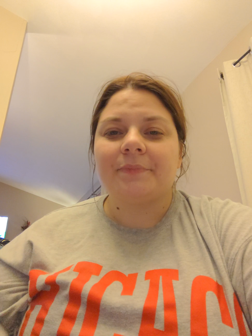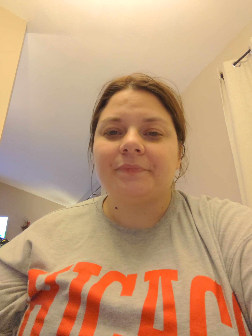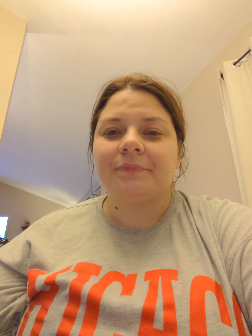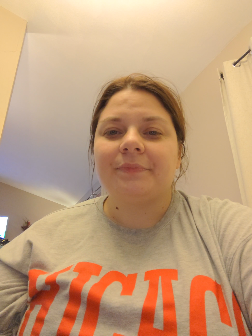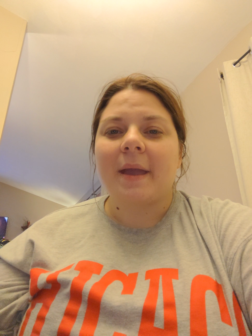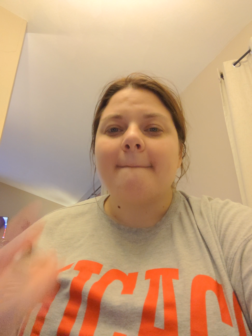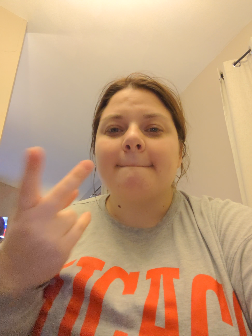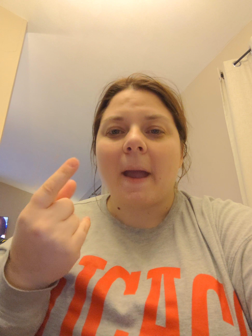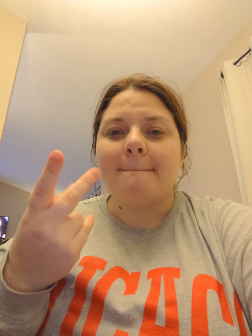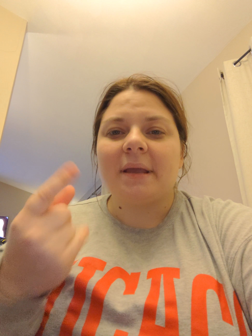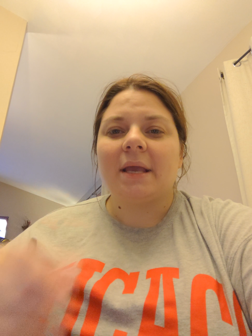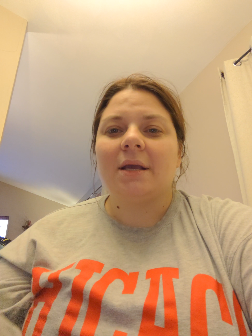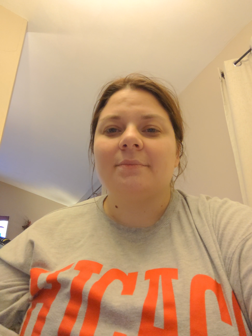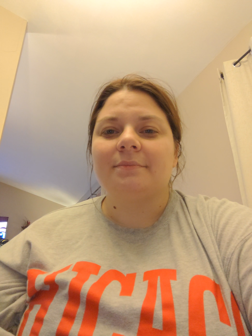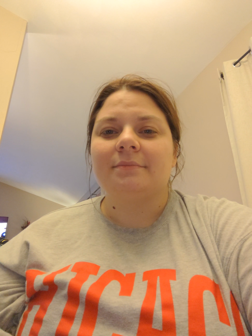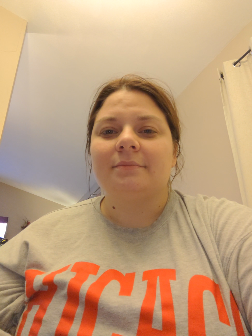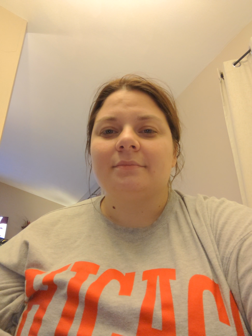puppy